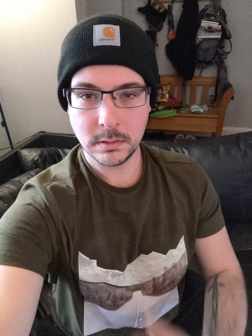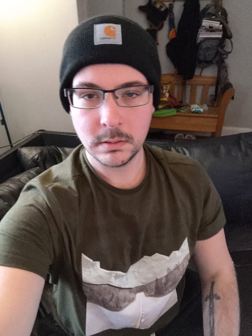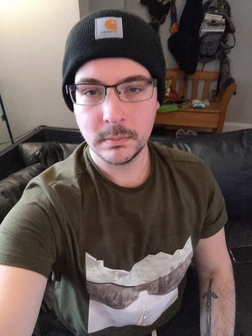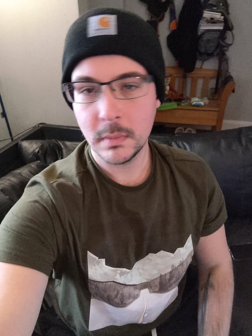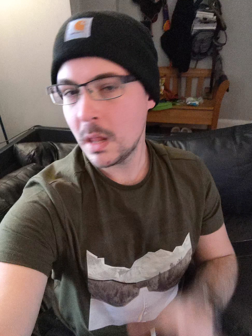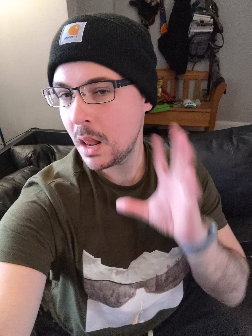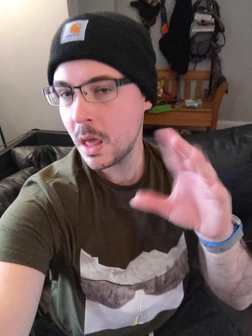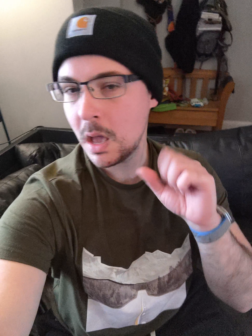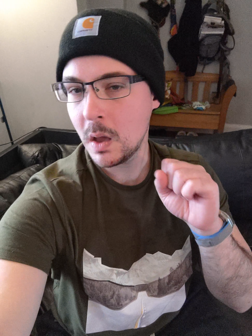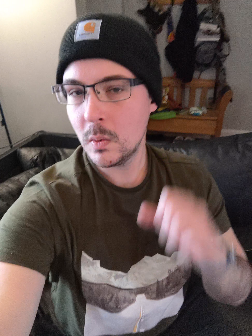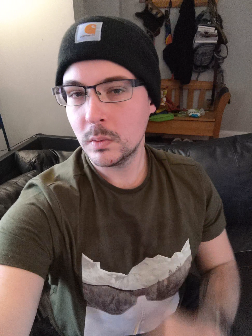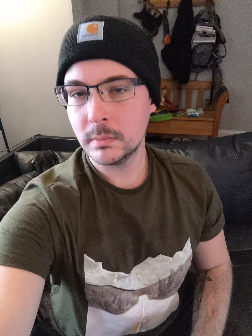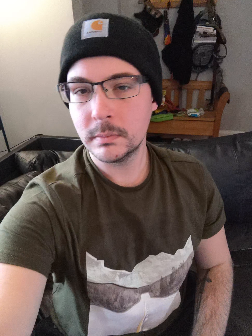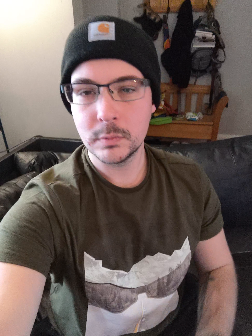loud